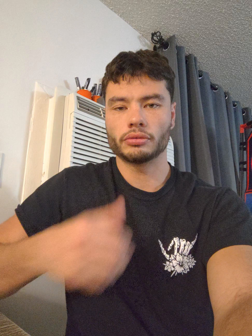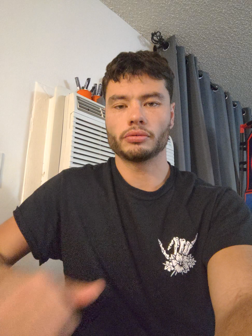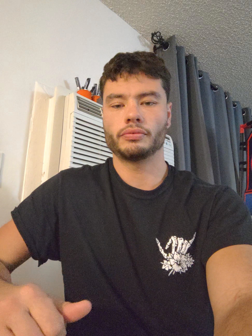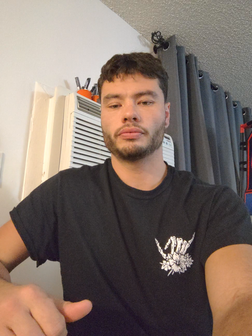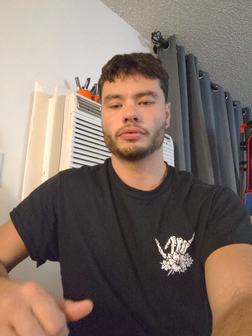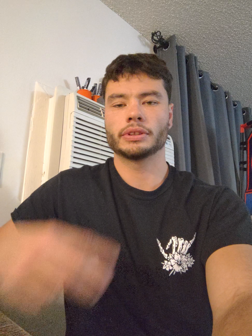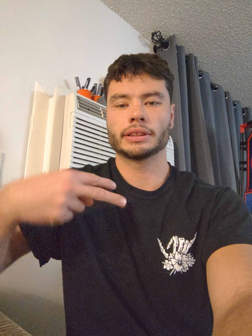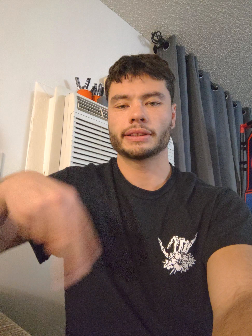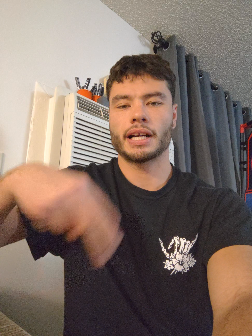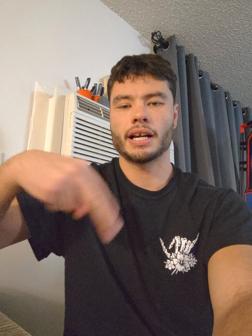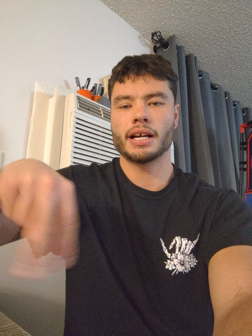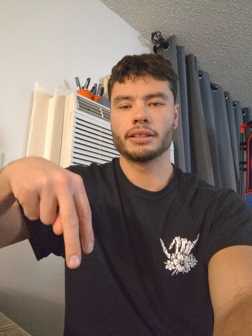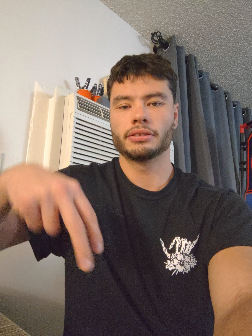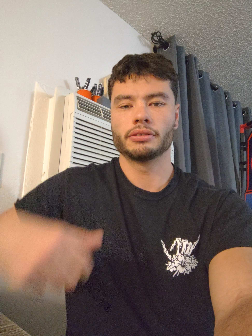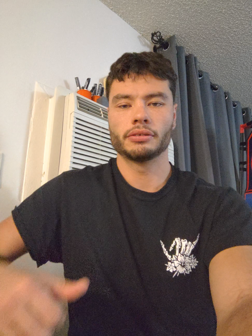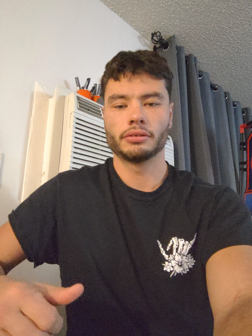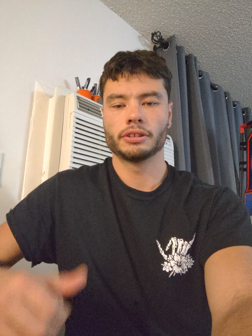dance